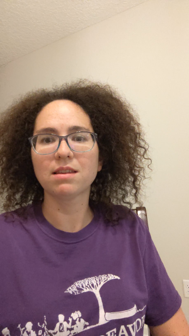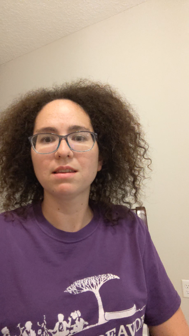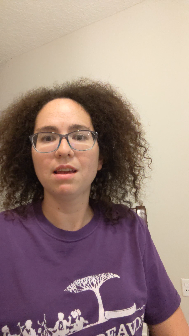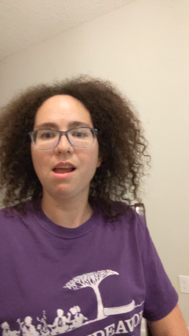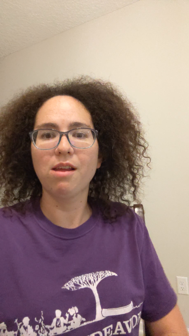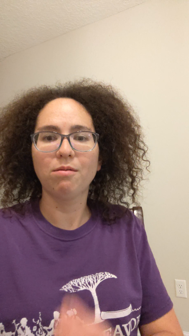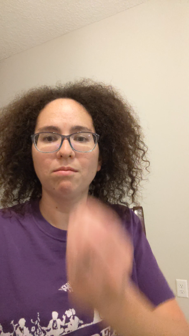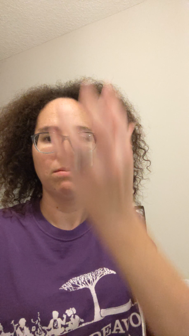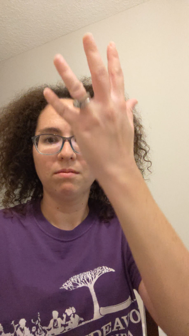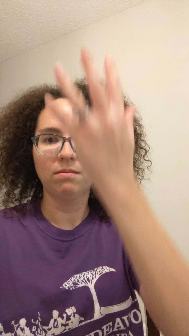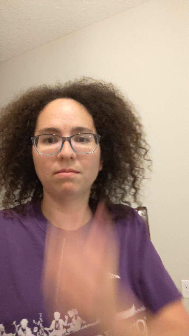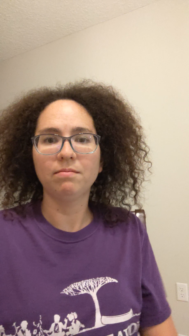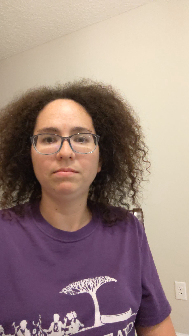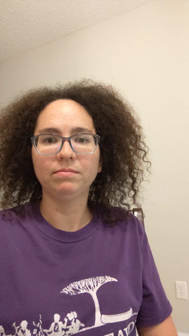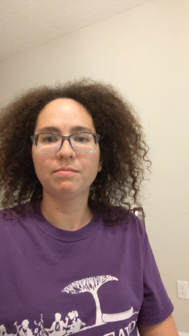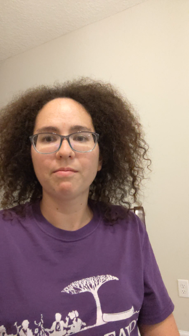plants